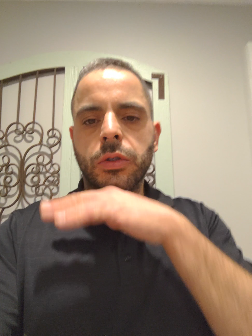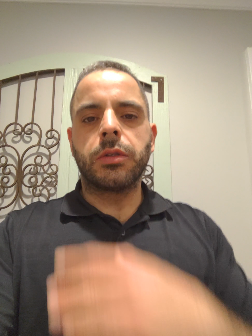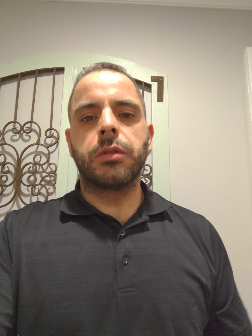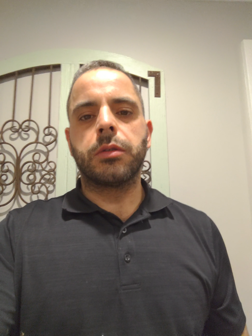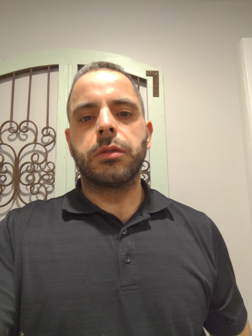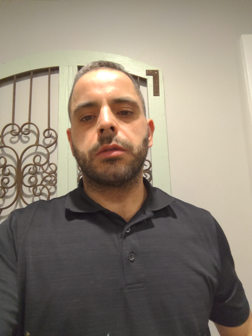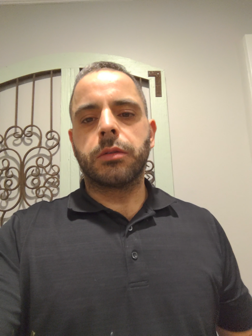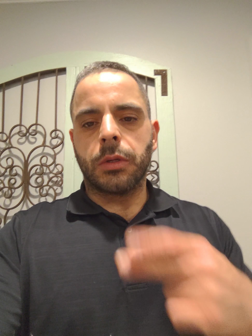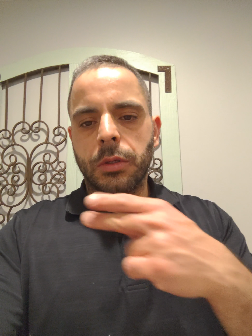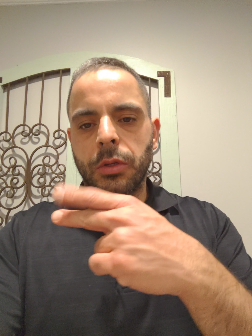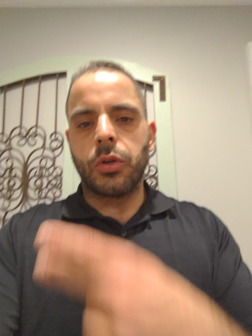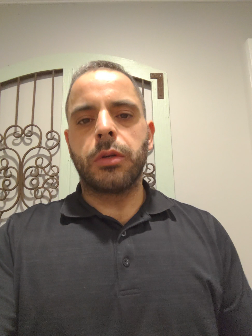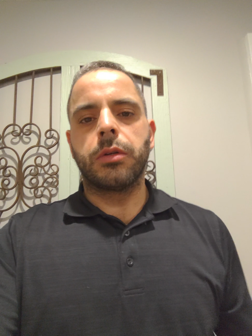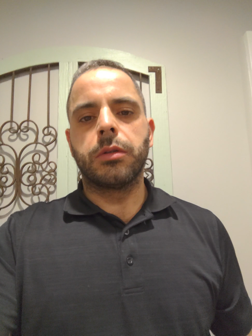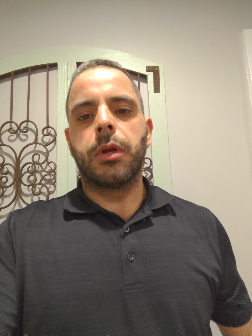scissors